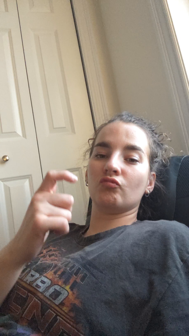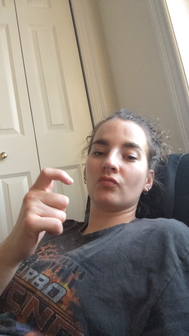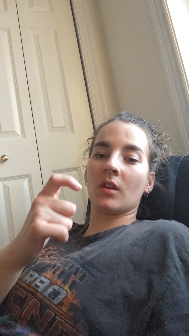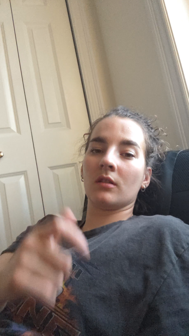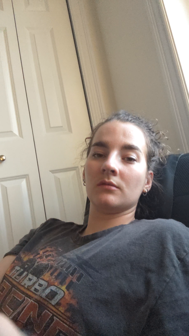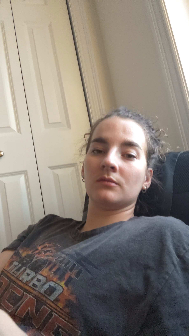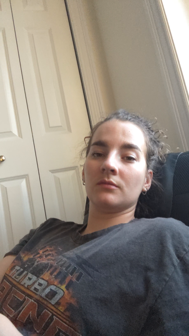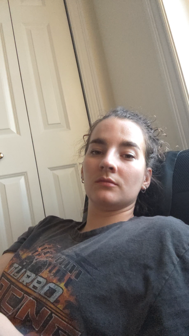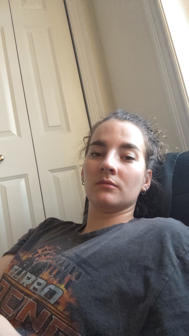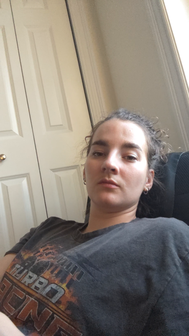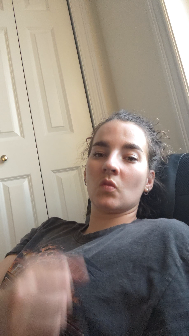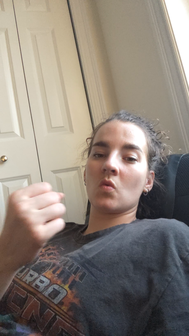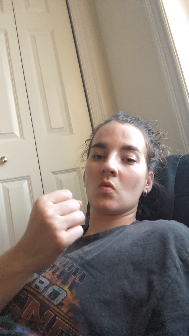hold